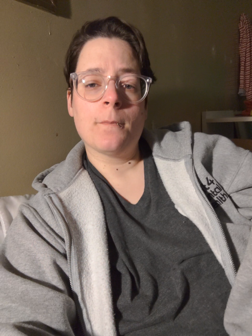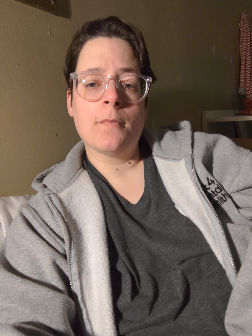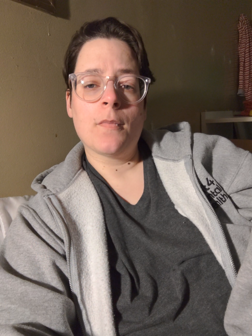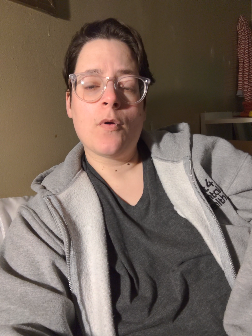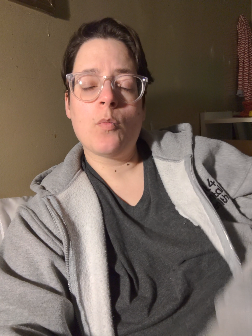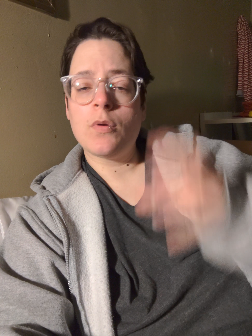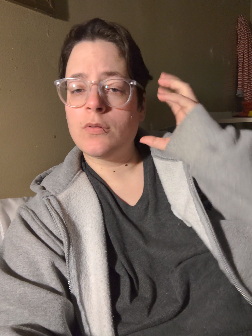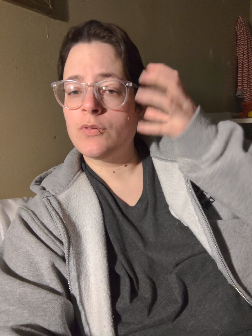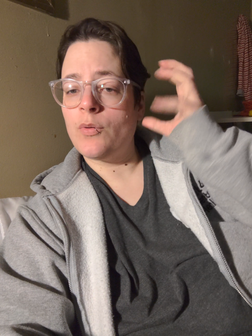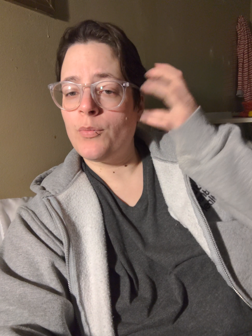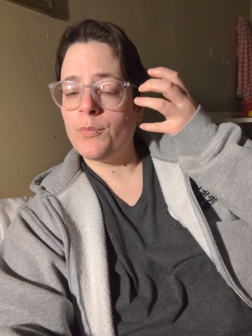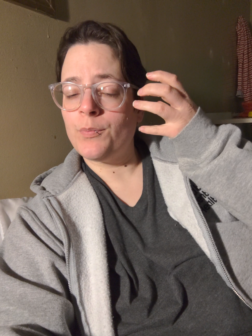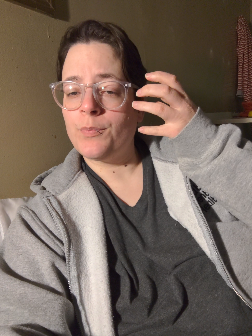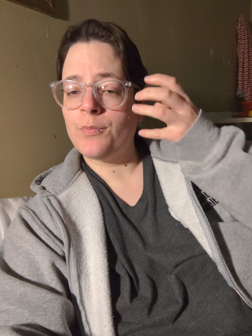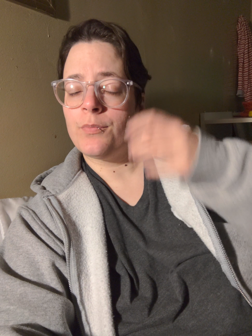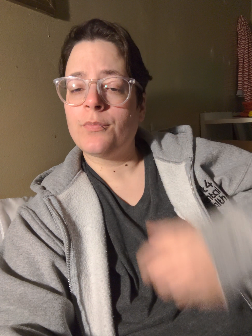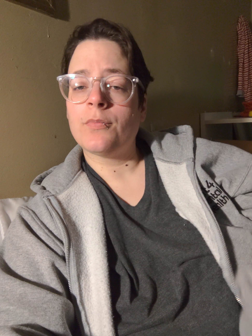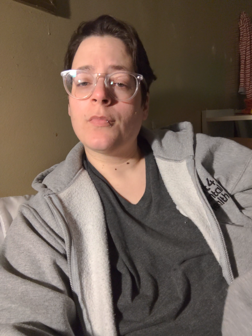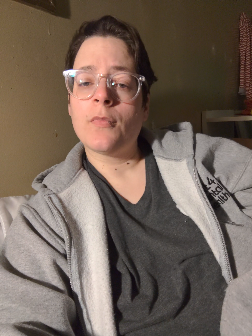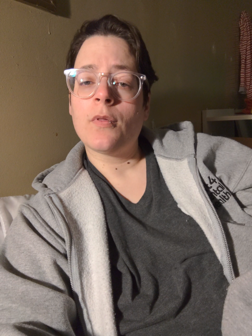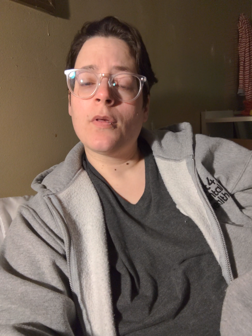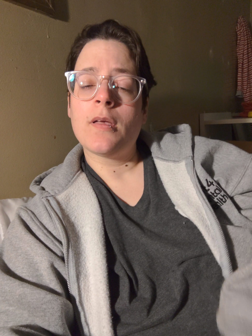radio